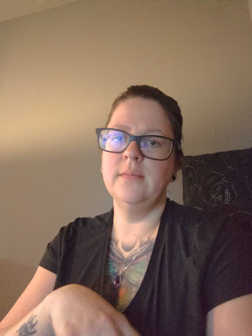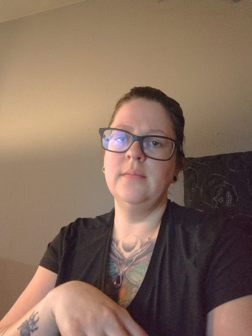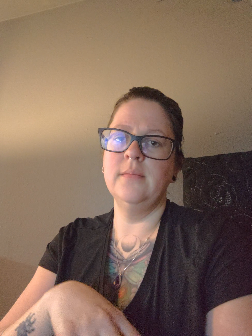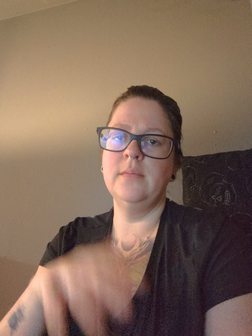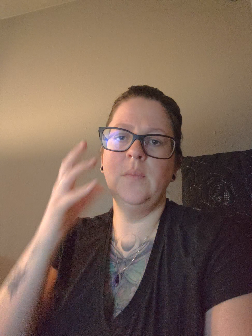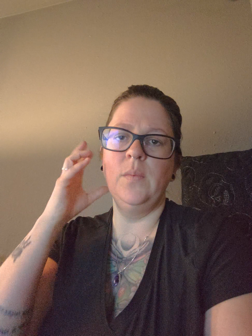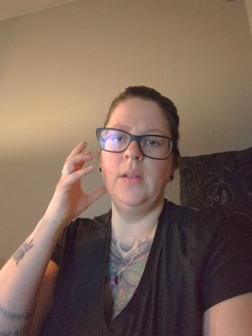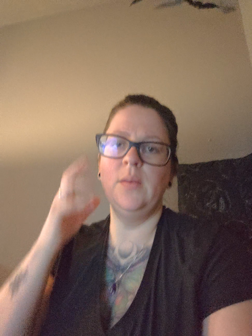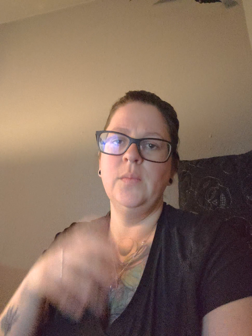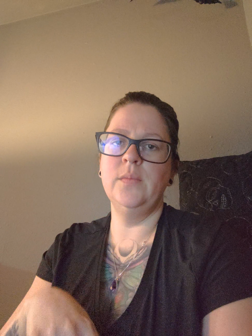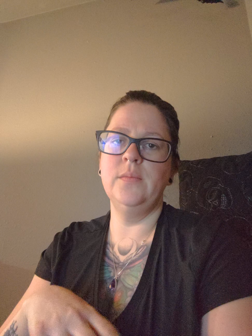radio